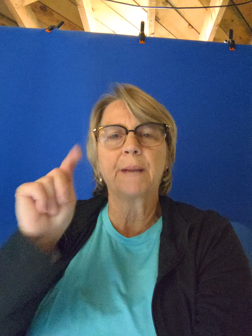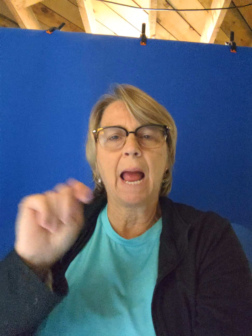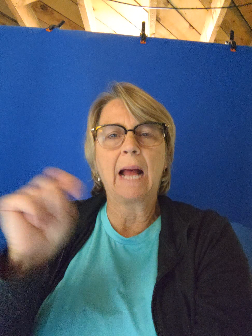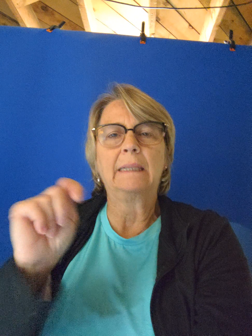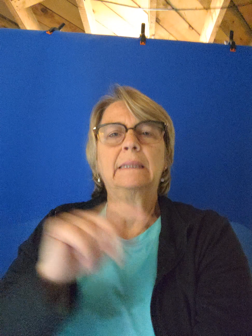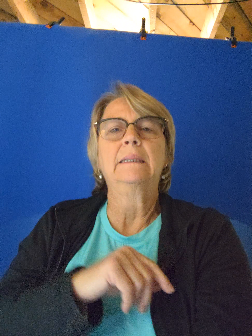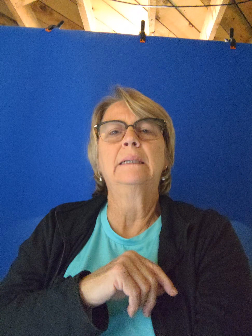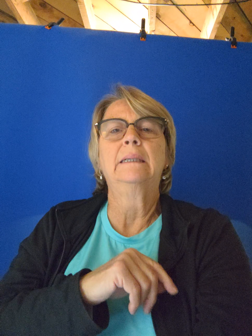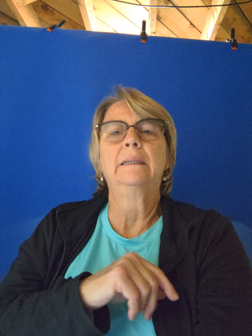potty